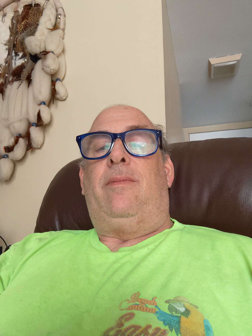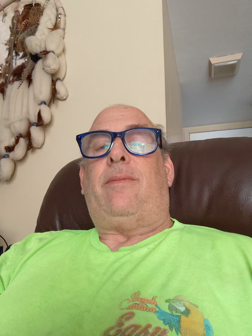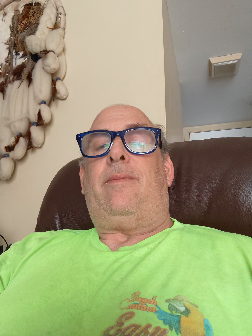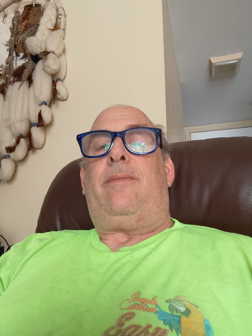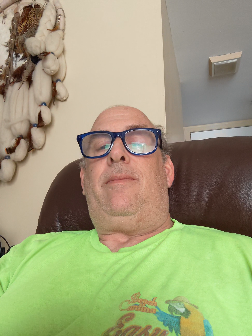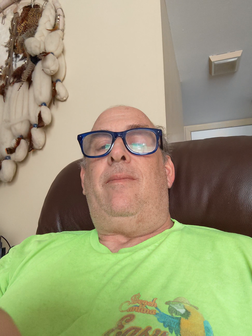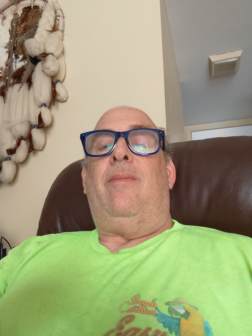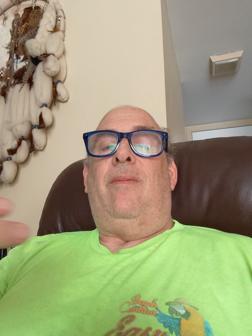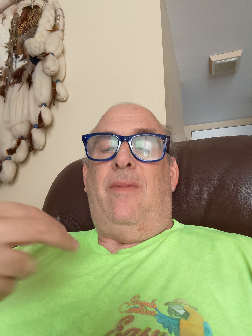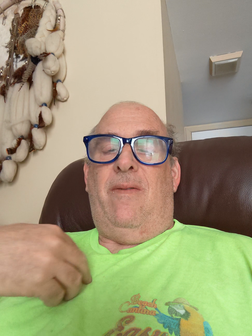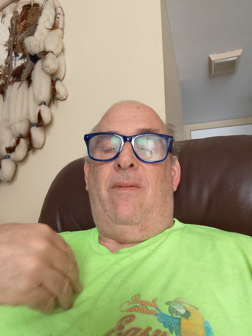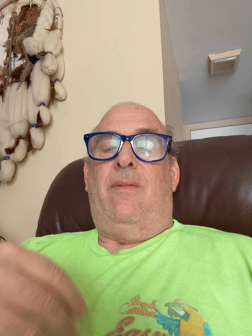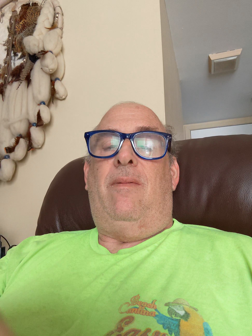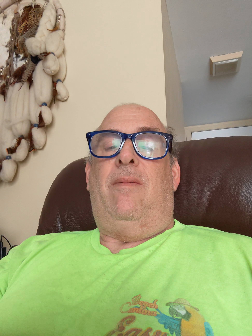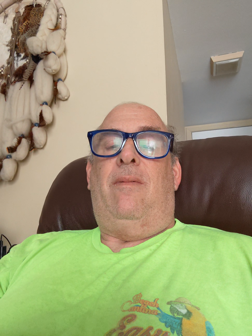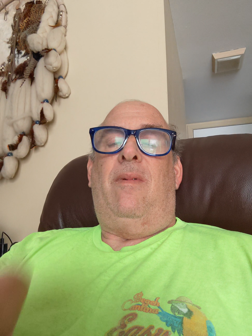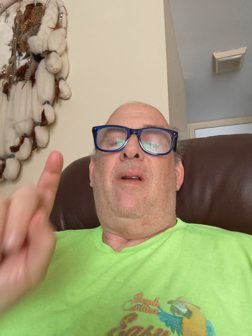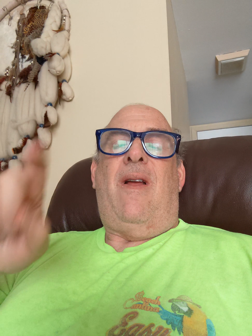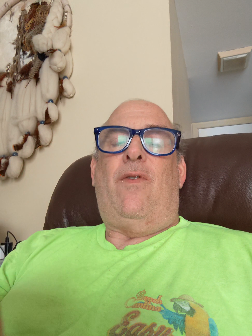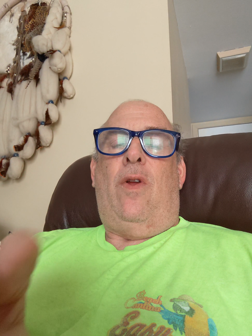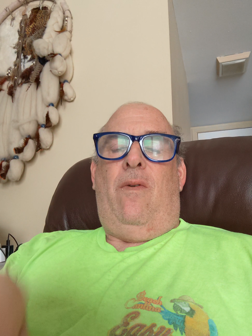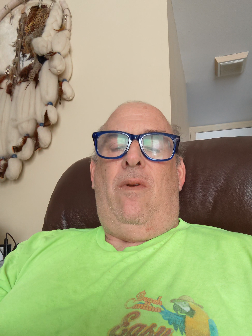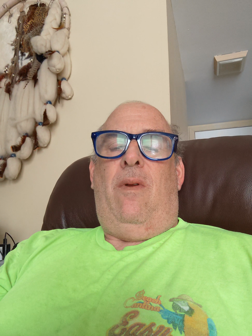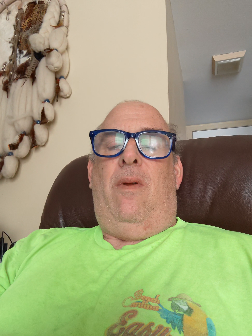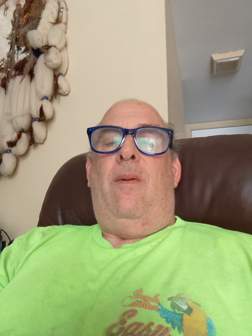have to